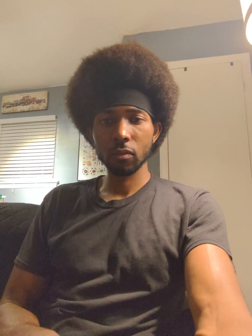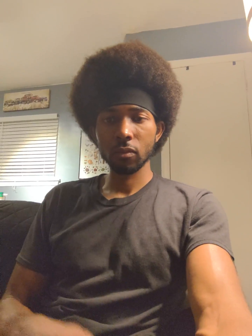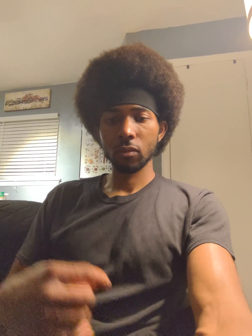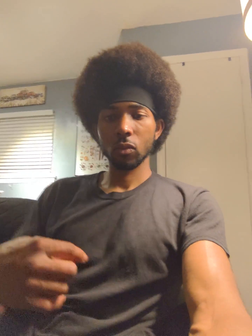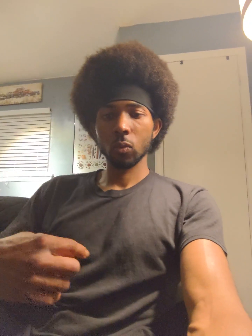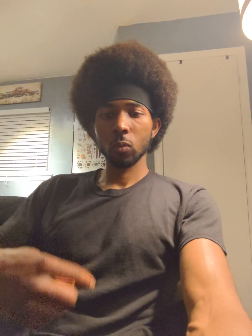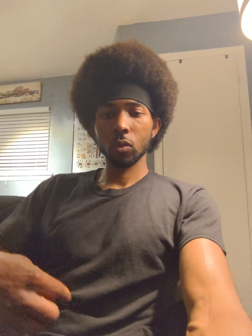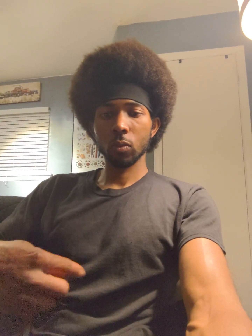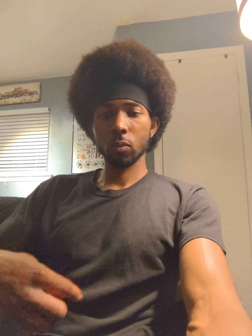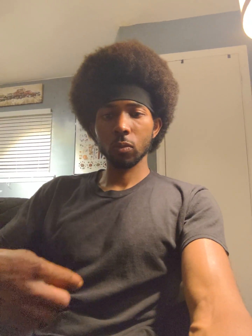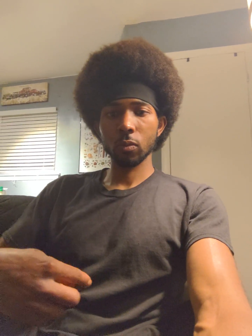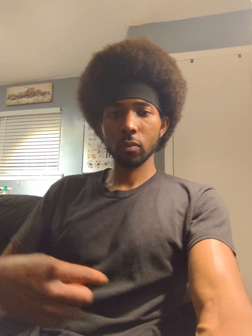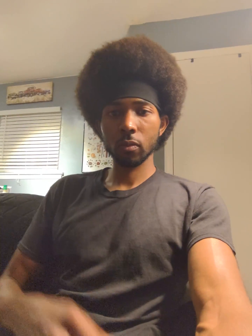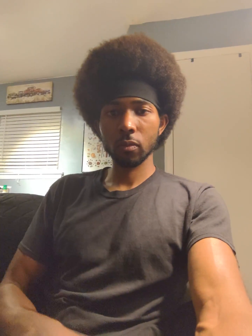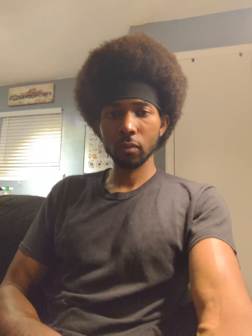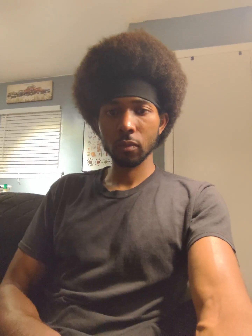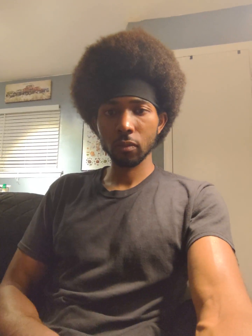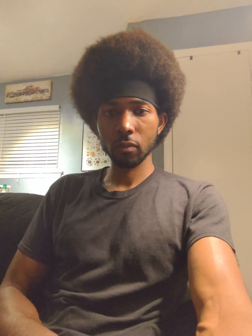belly button